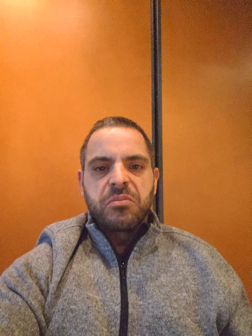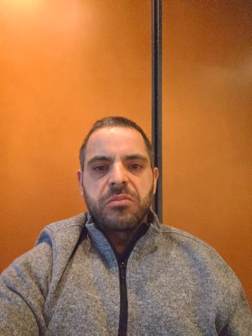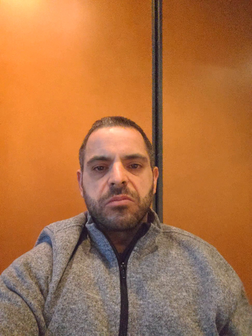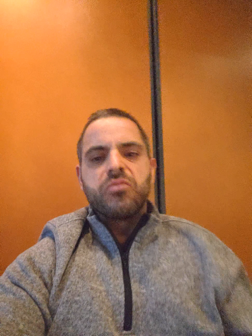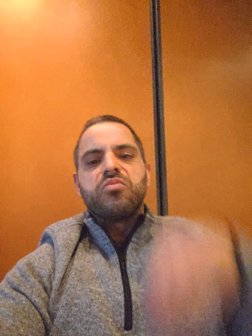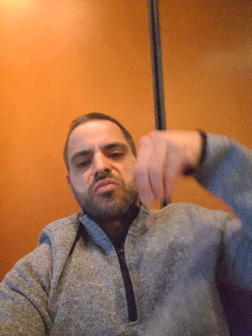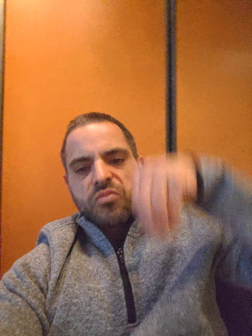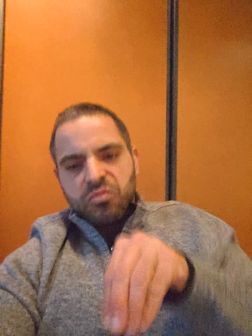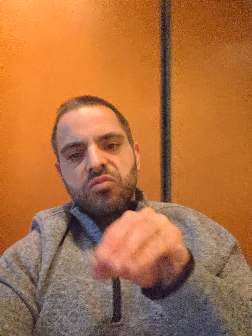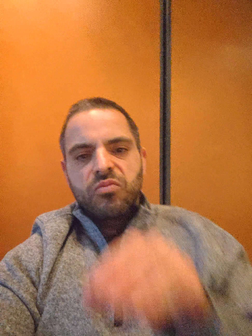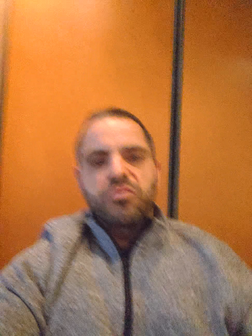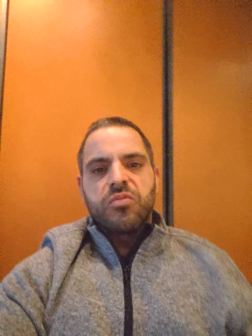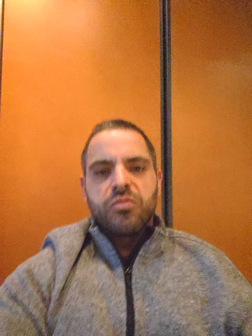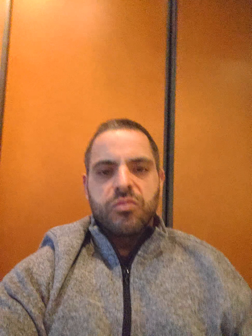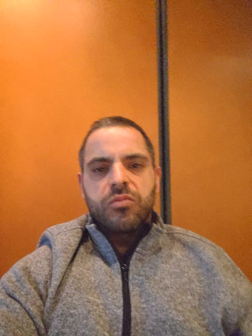into